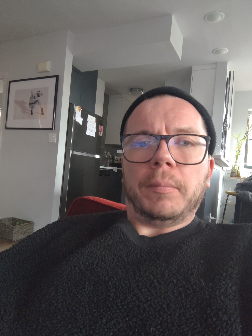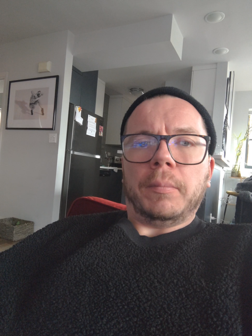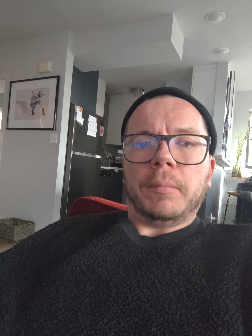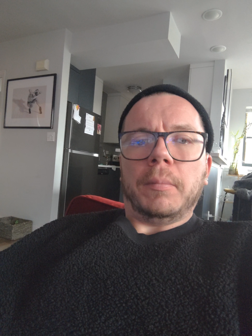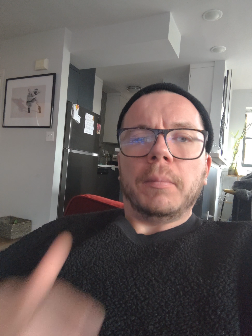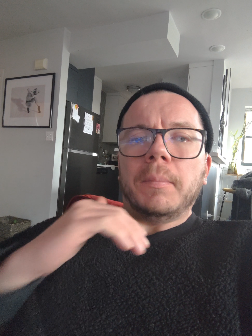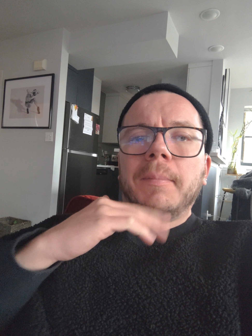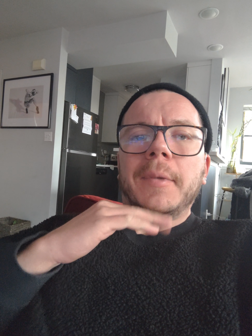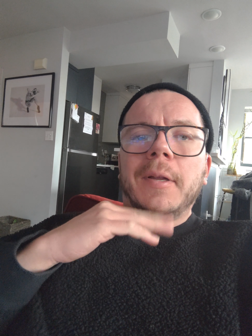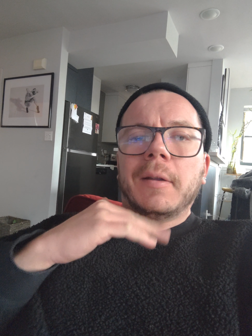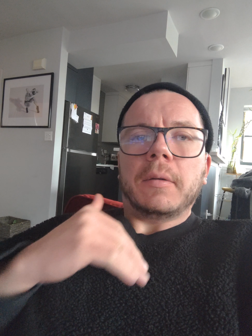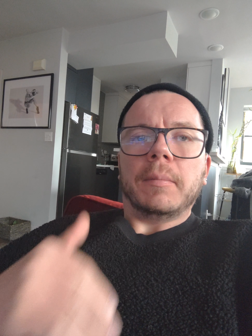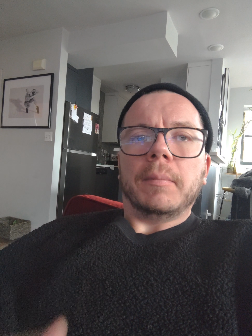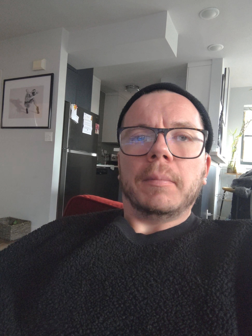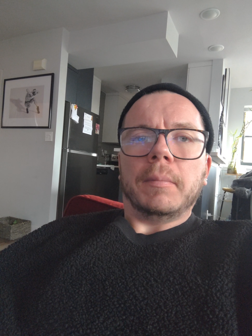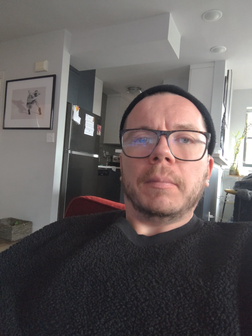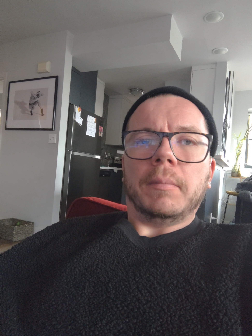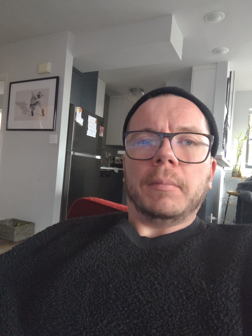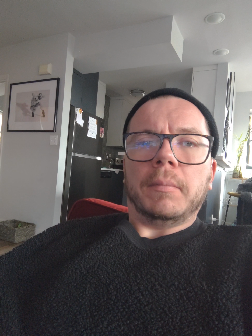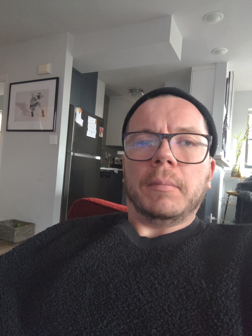pig